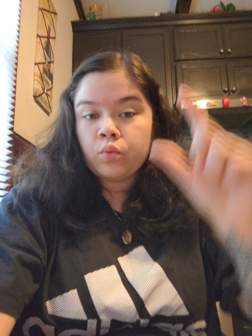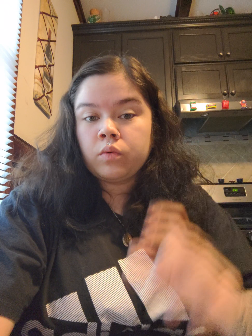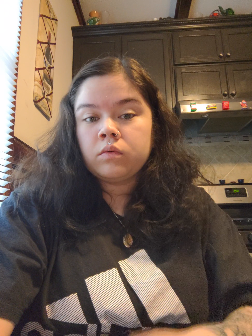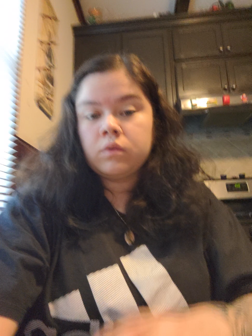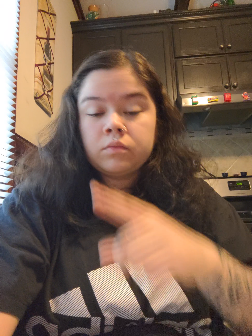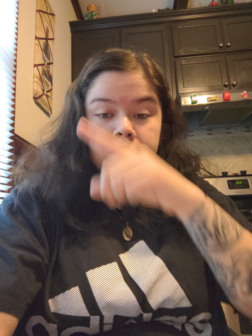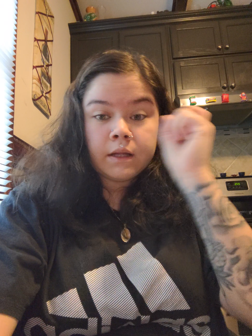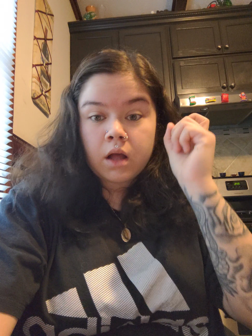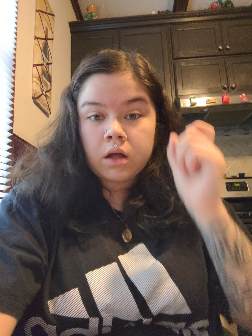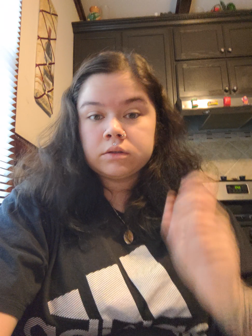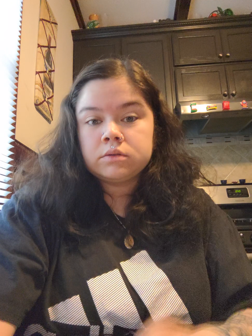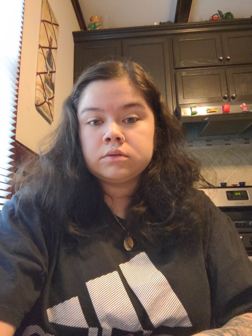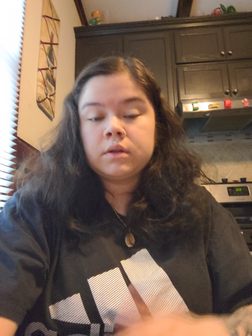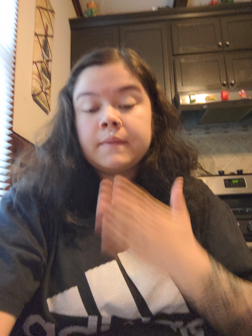because